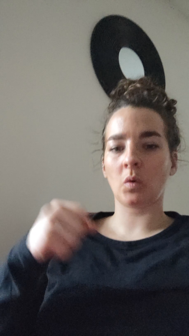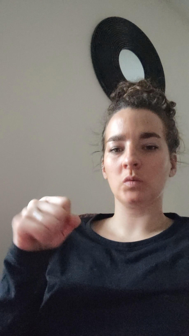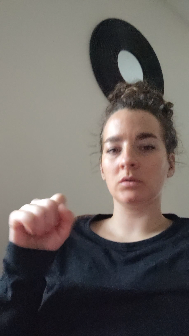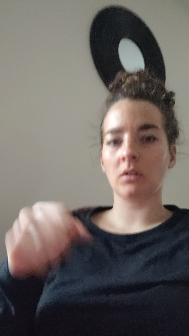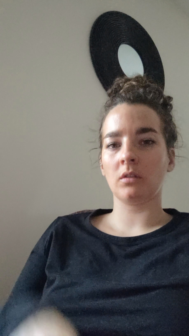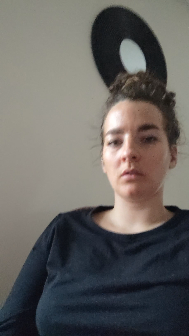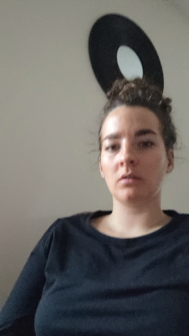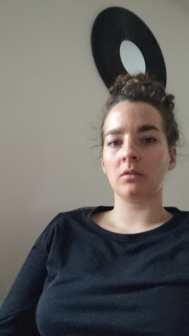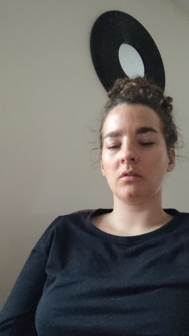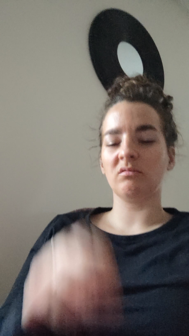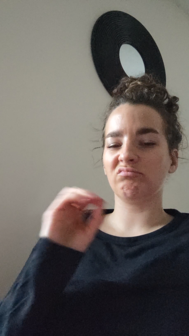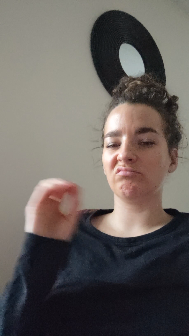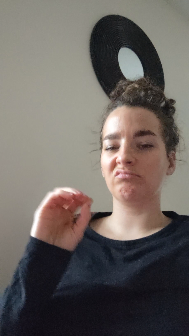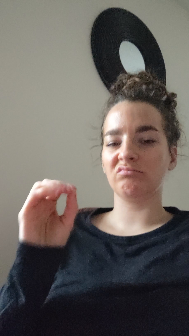none